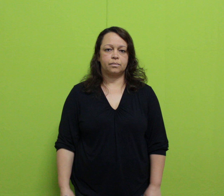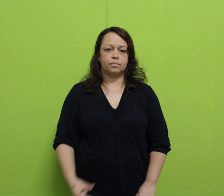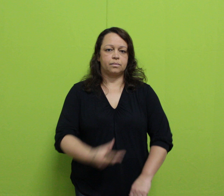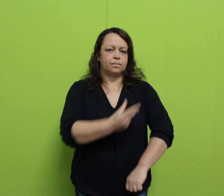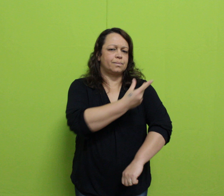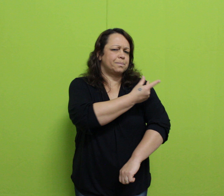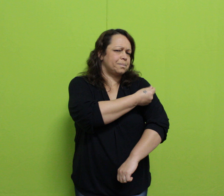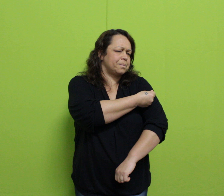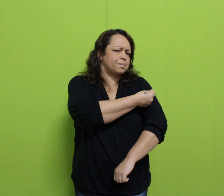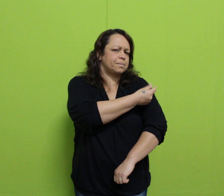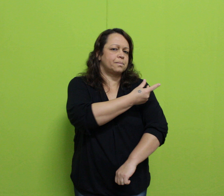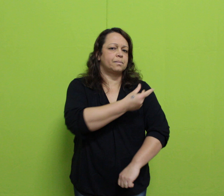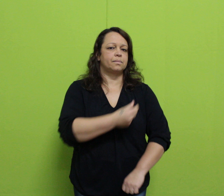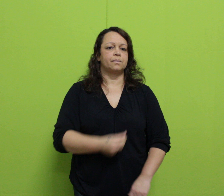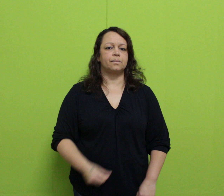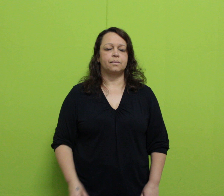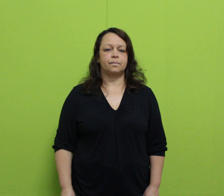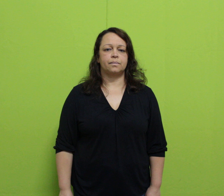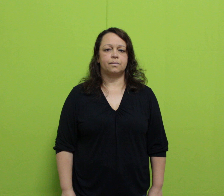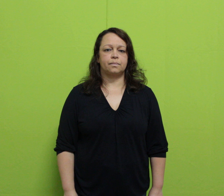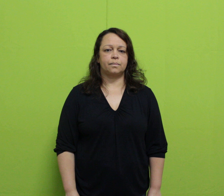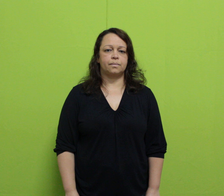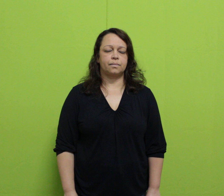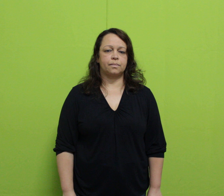vacina